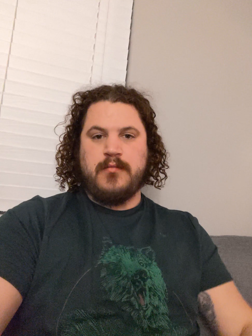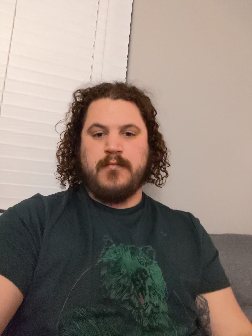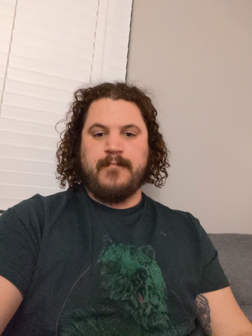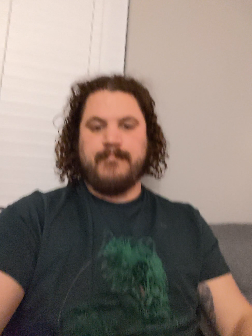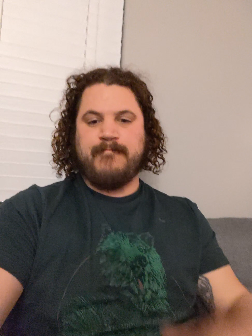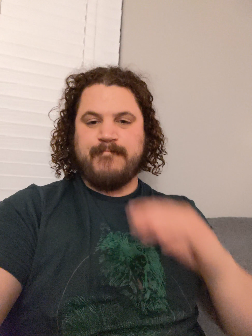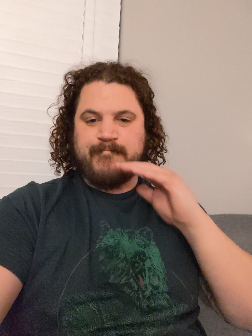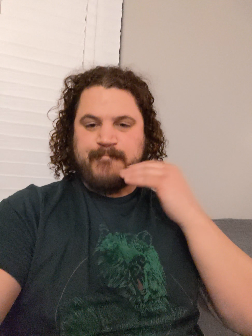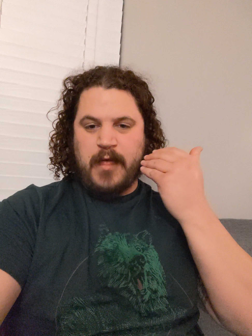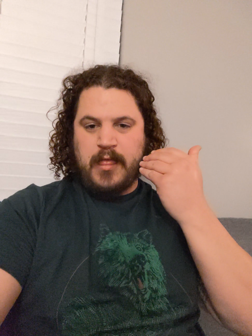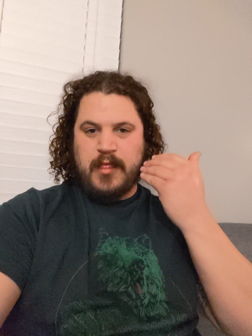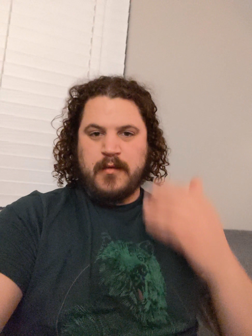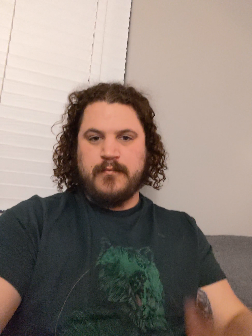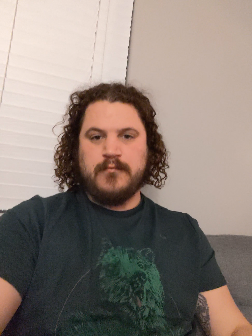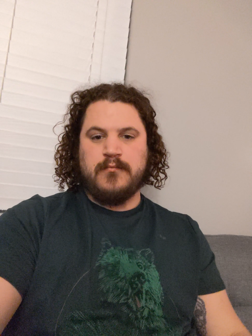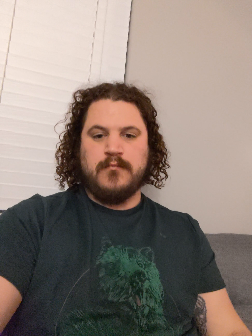smile